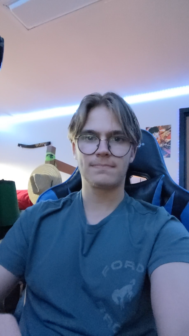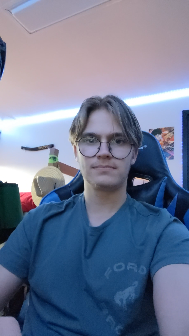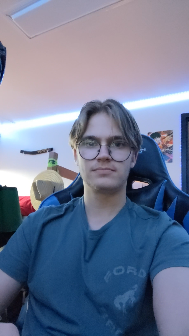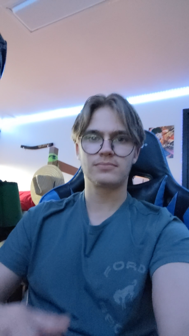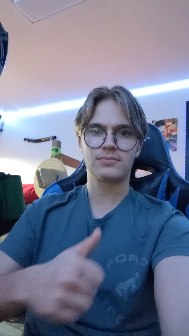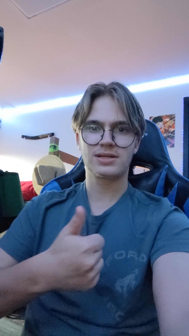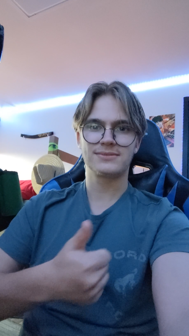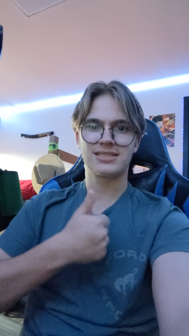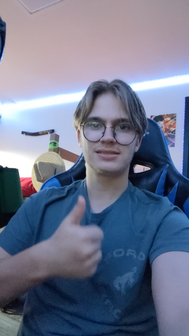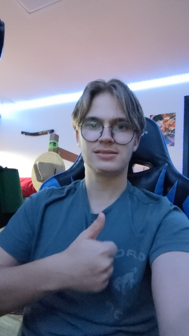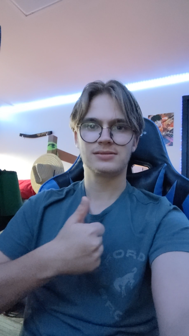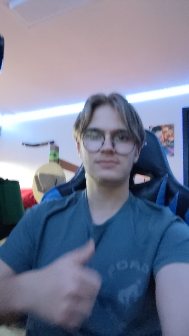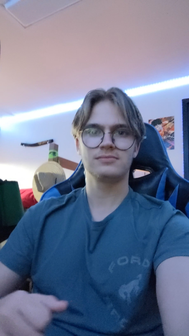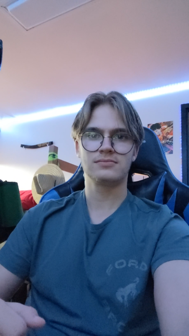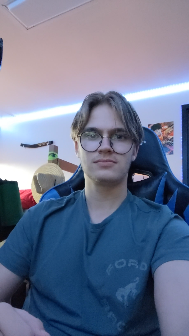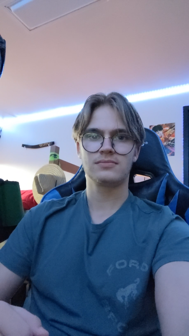basement